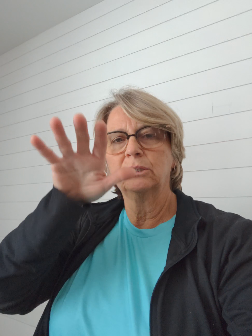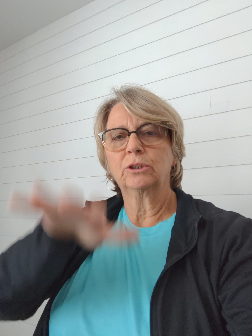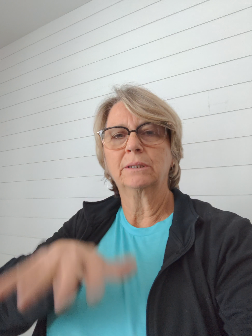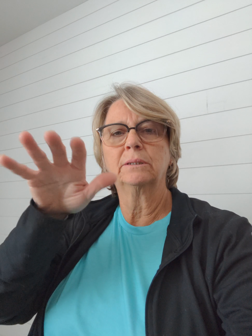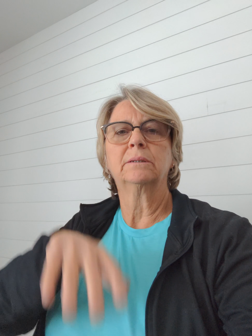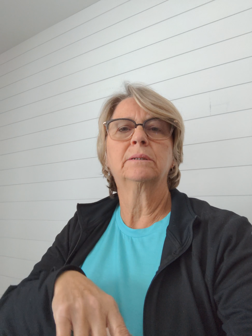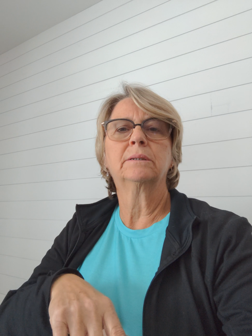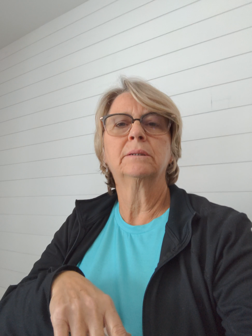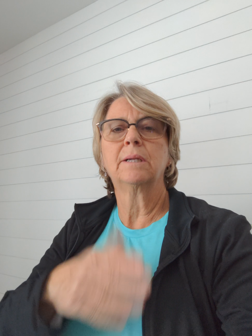alligator